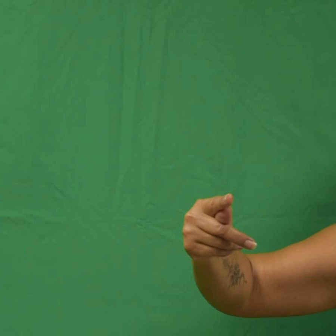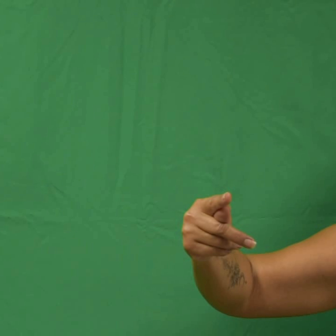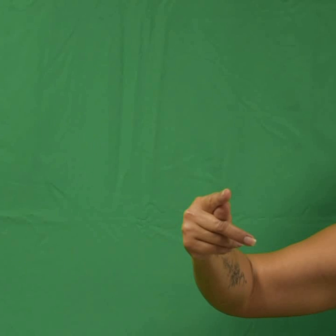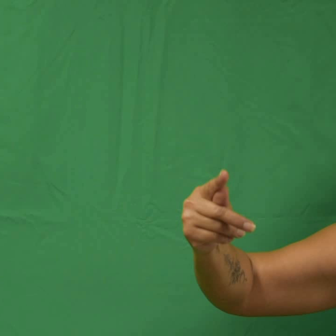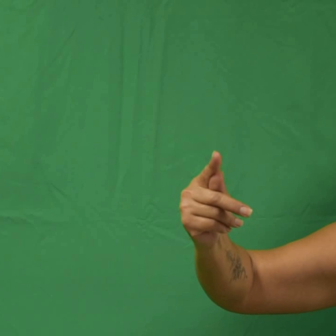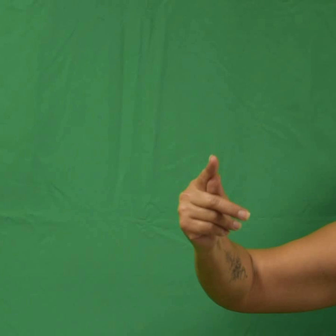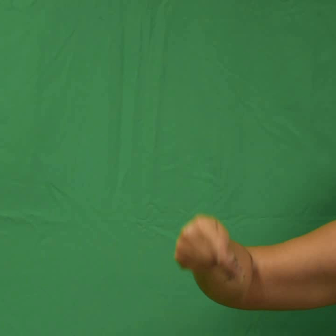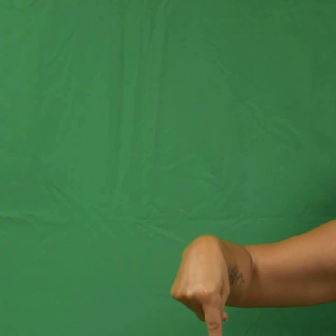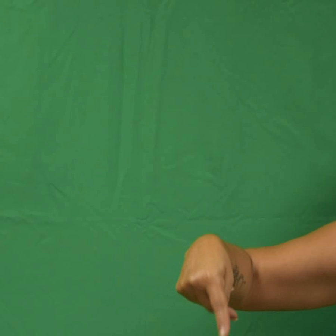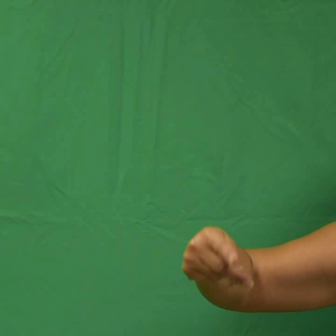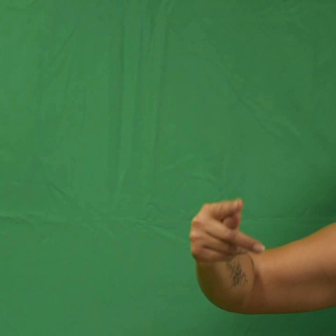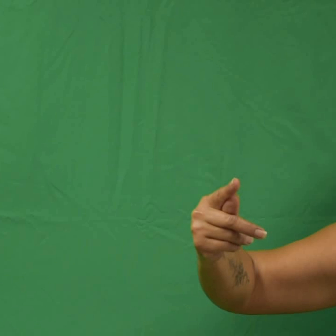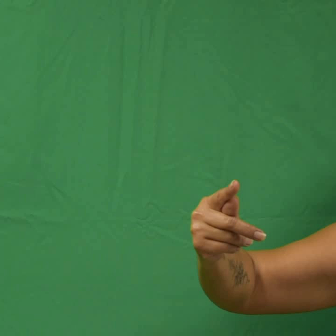K